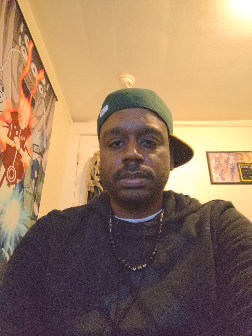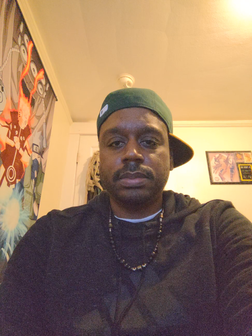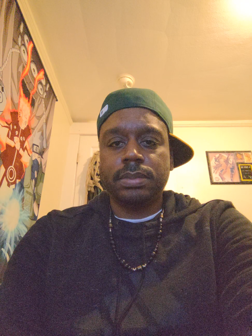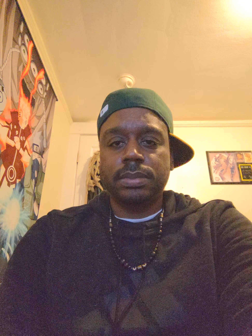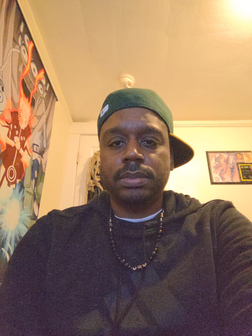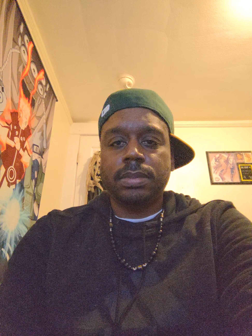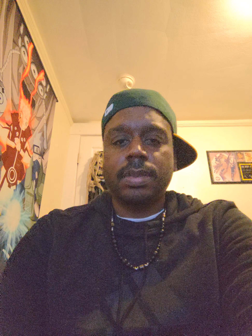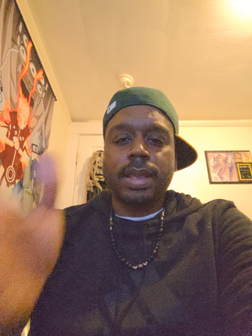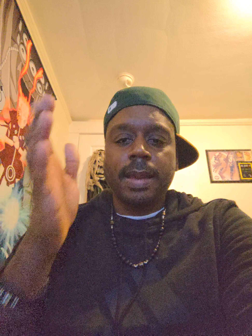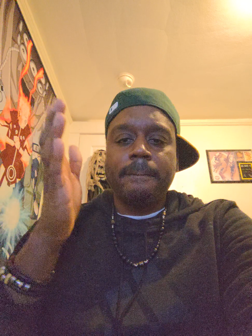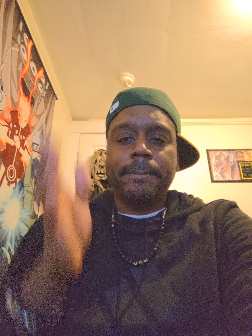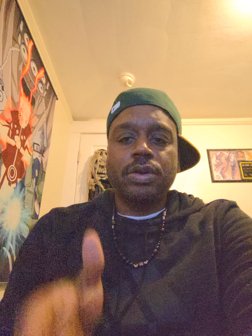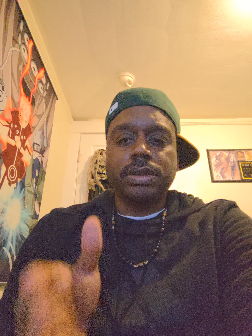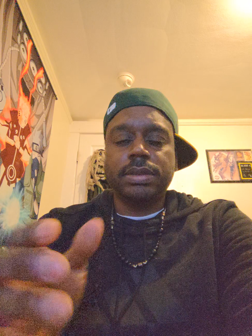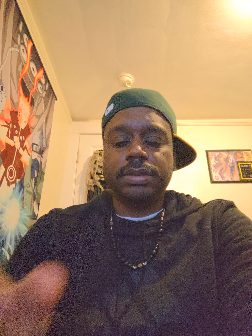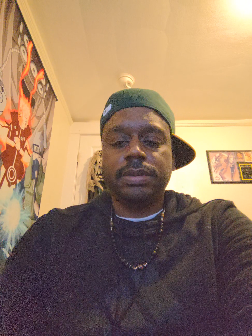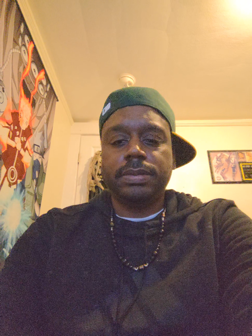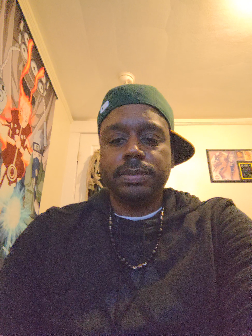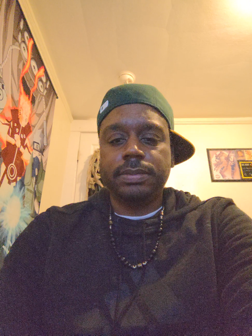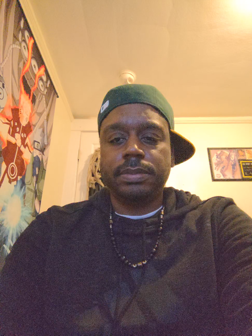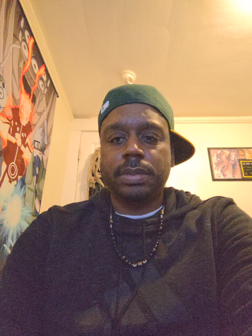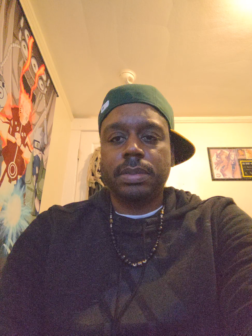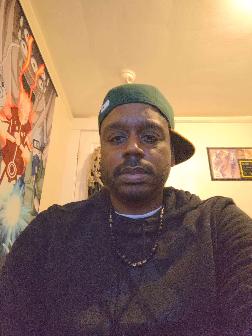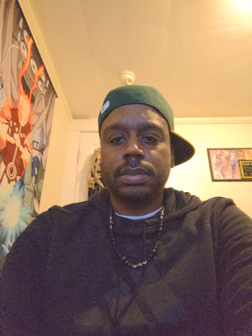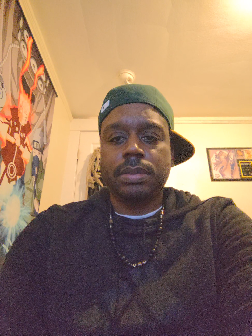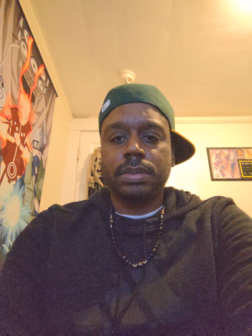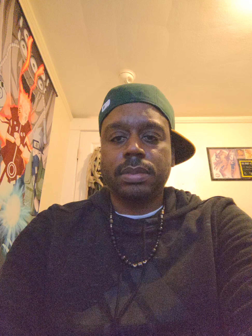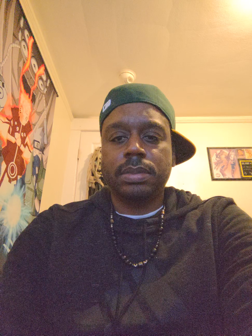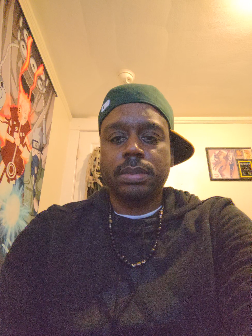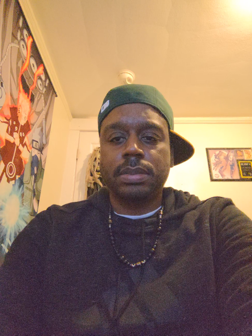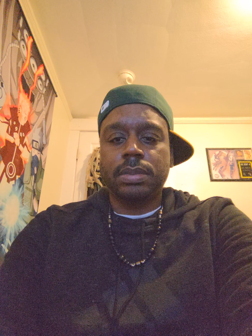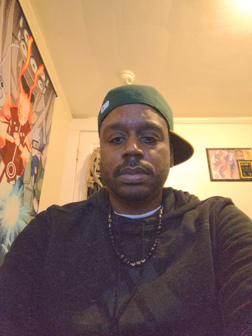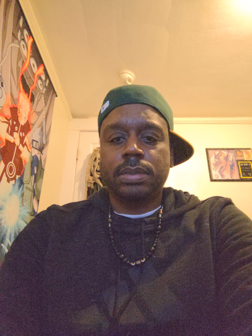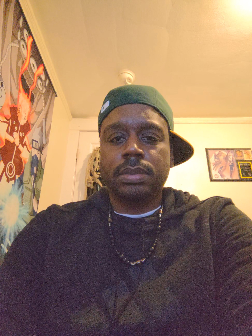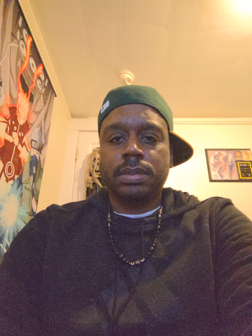person